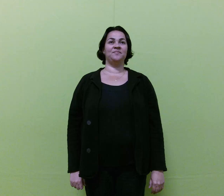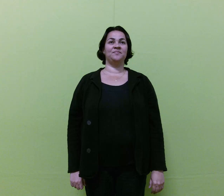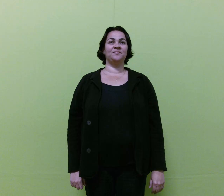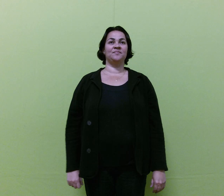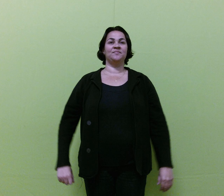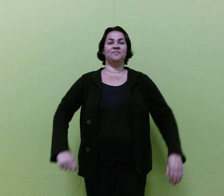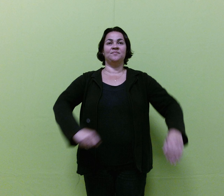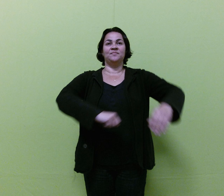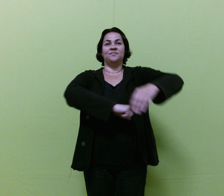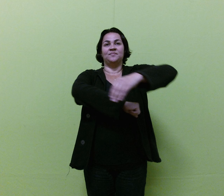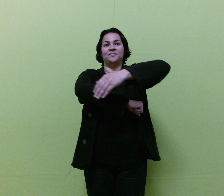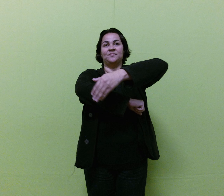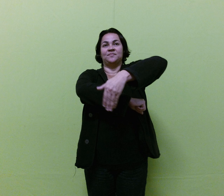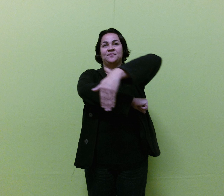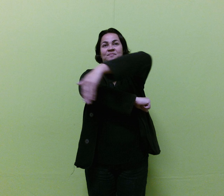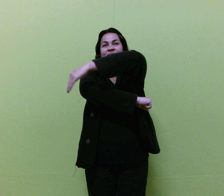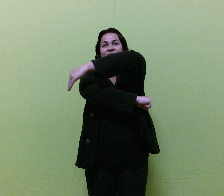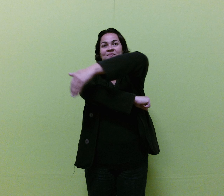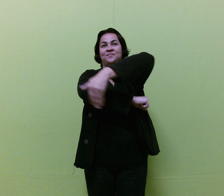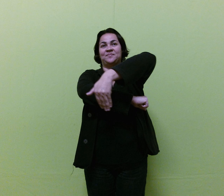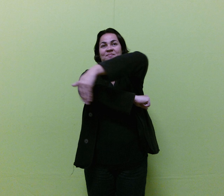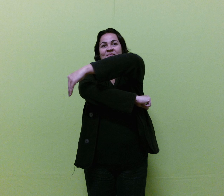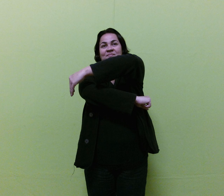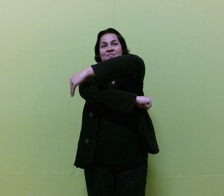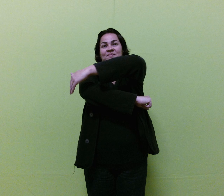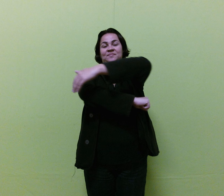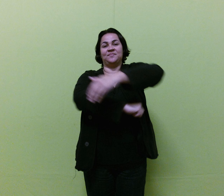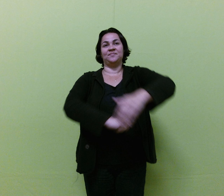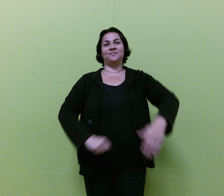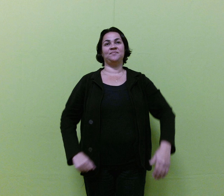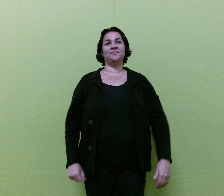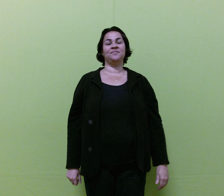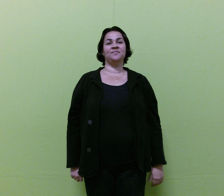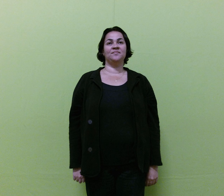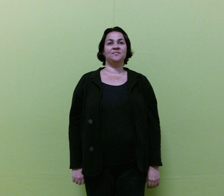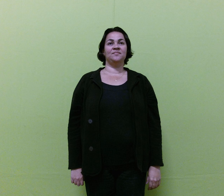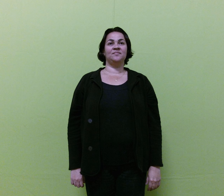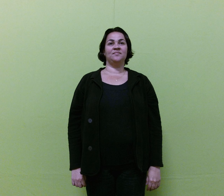esquina